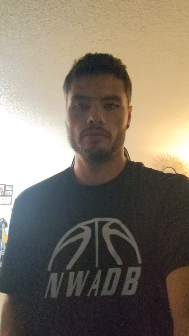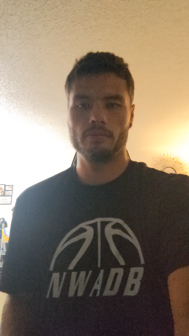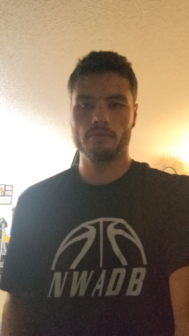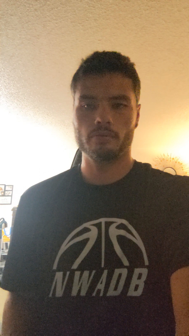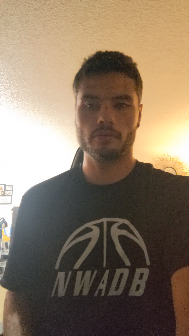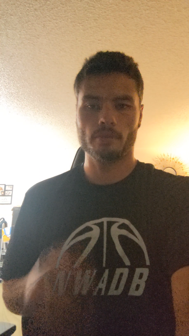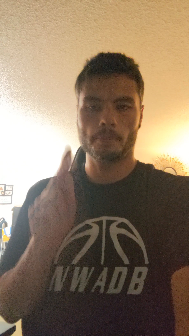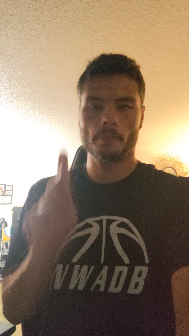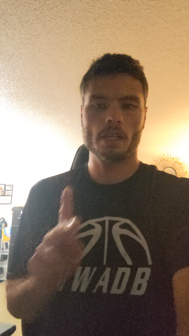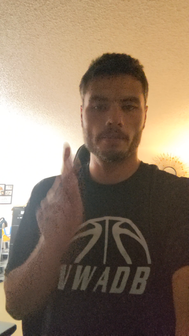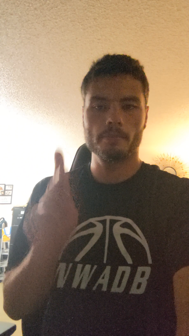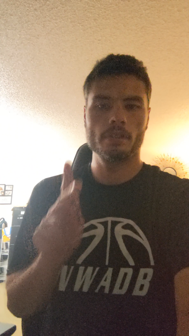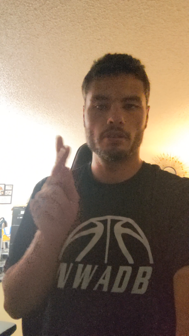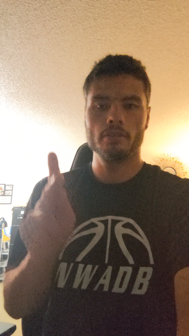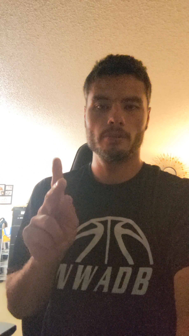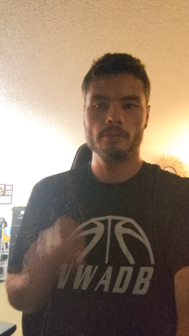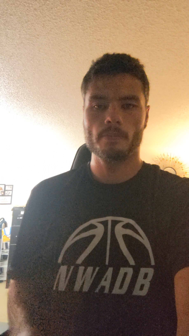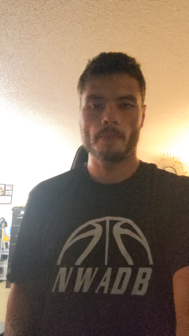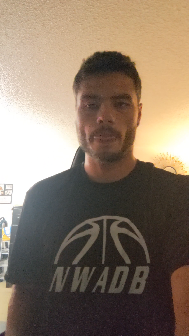people